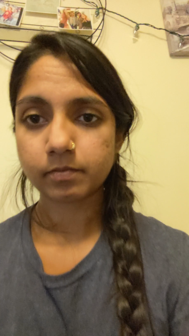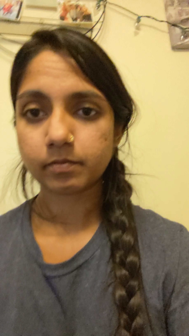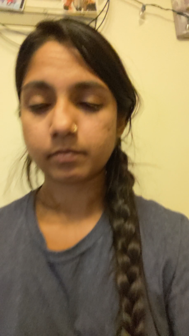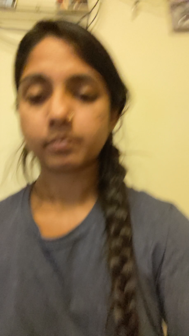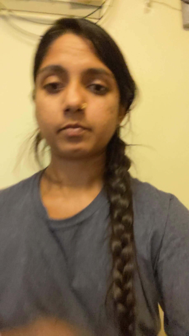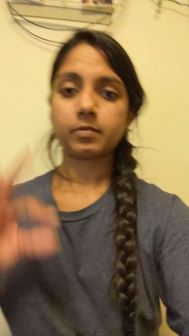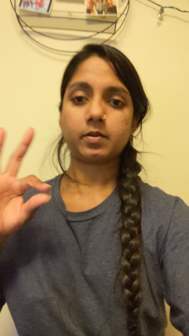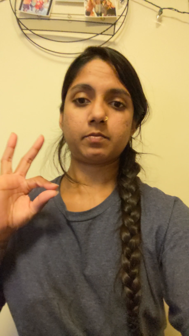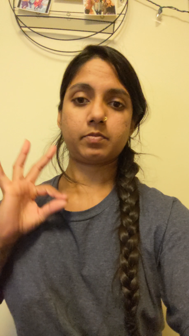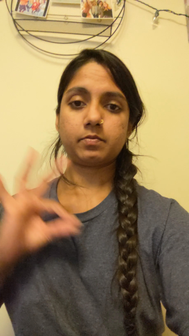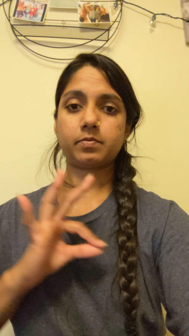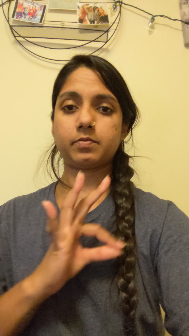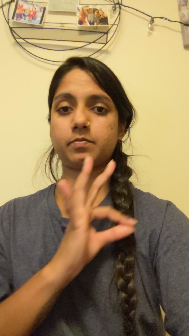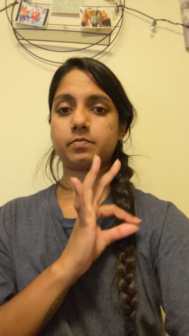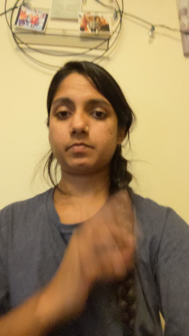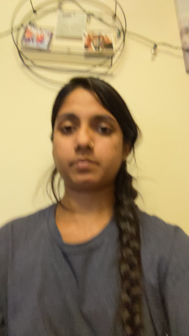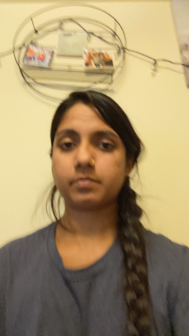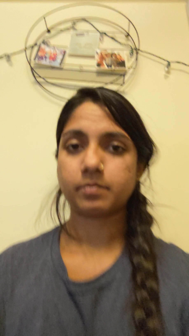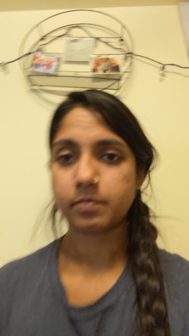beads